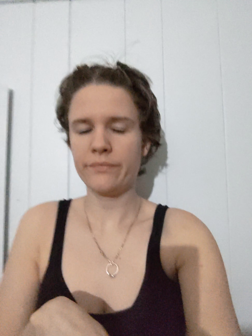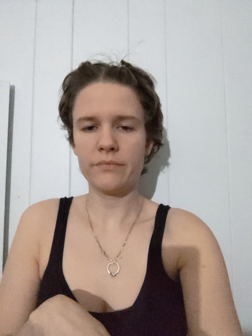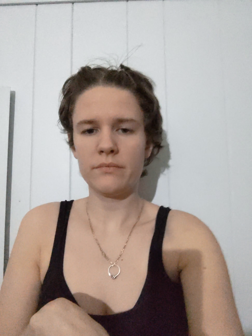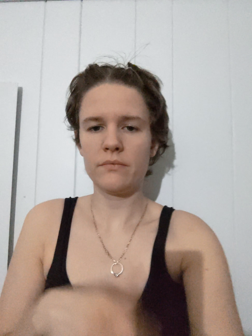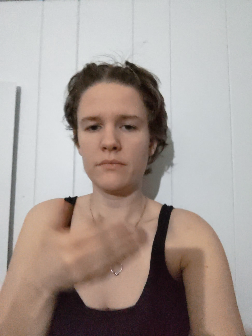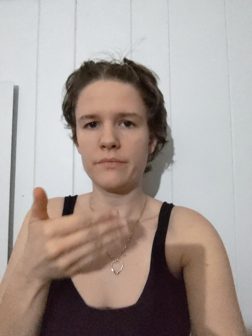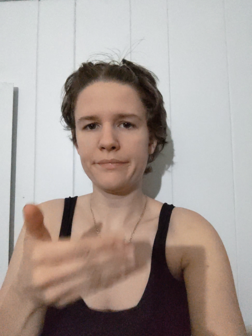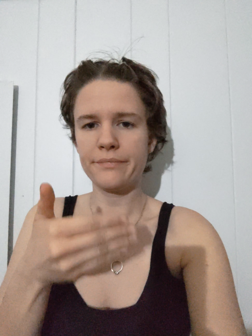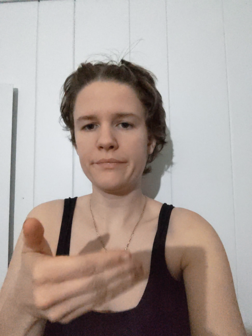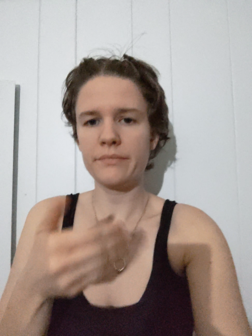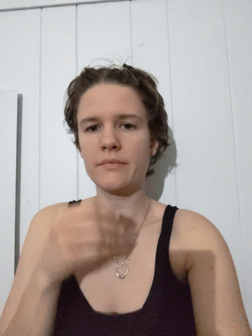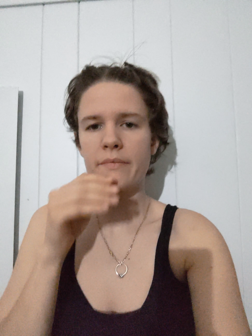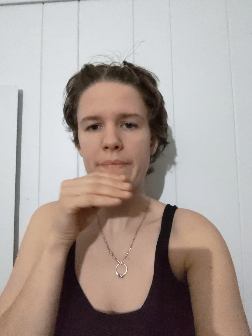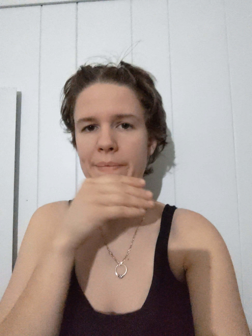close